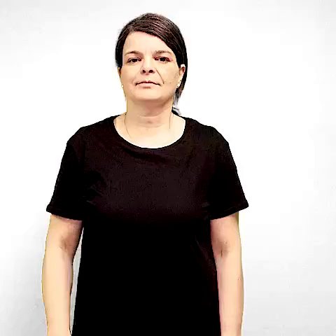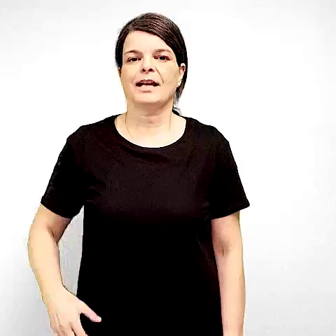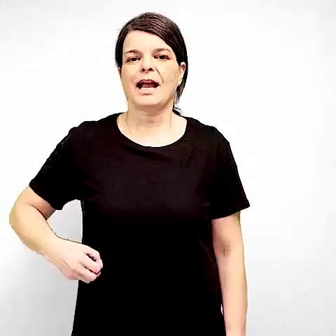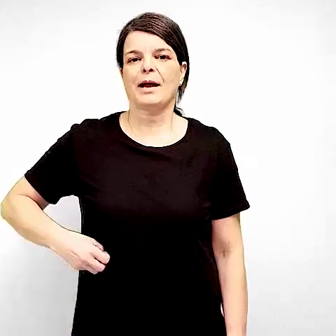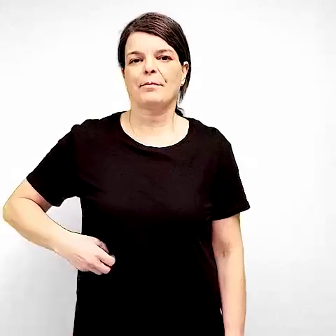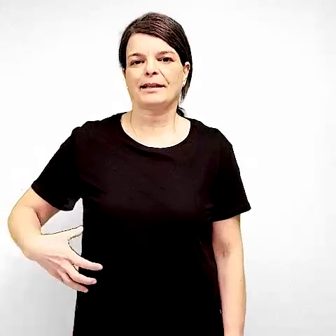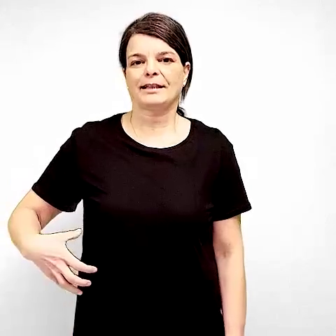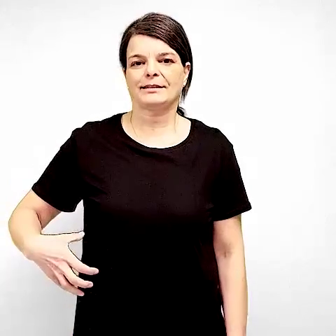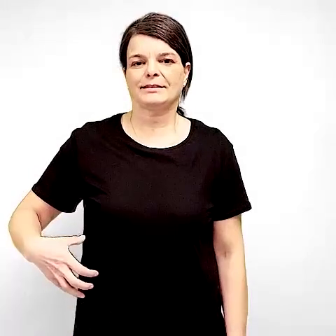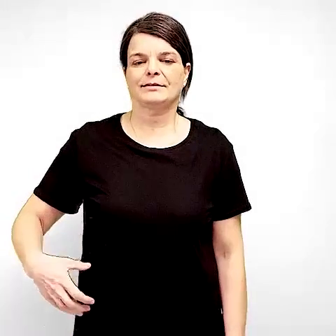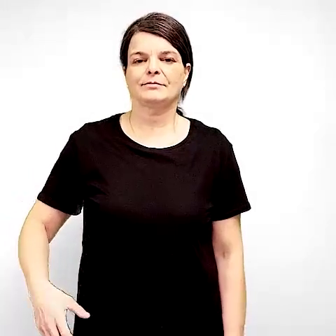hepatitis